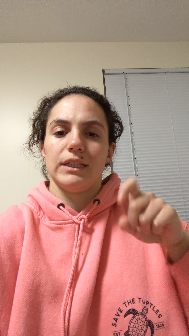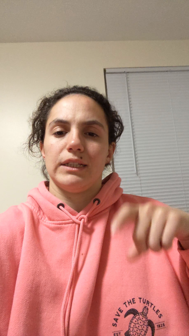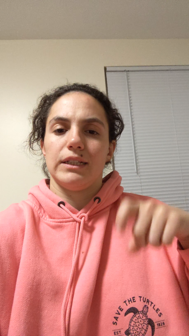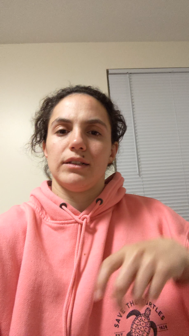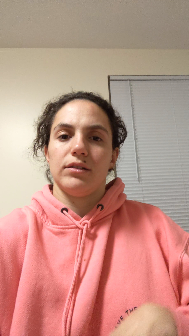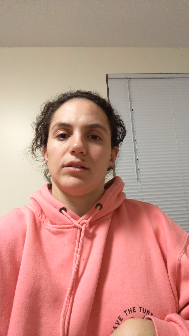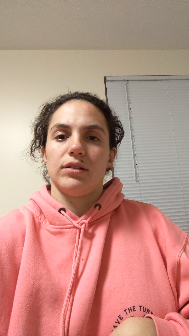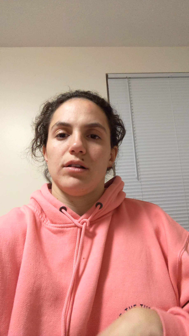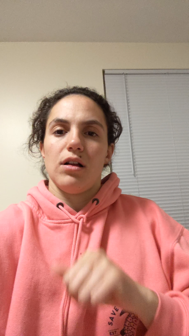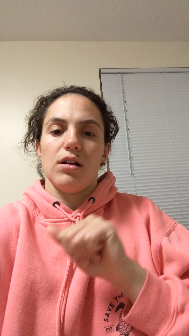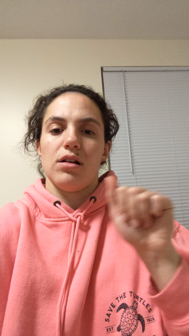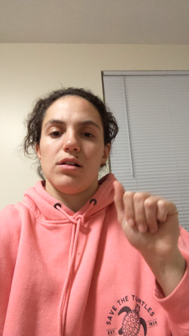a